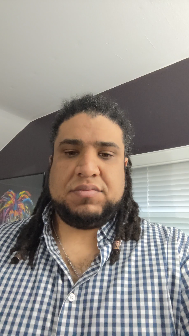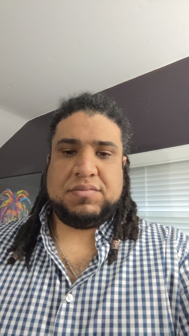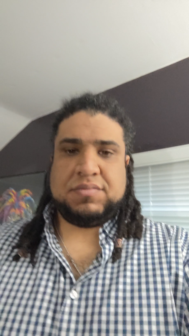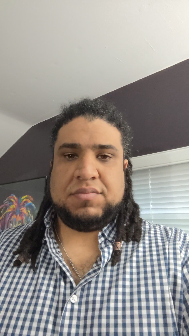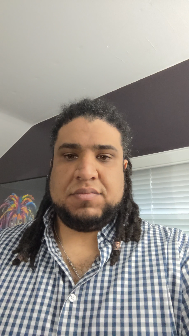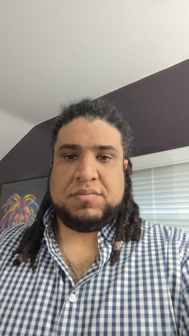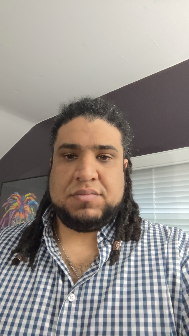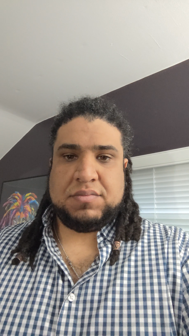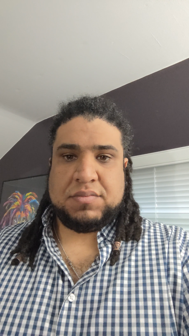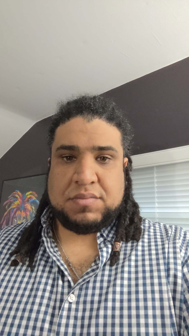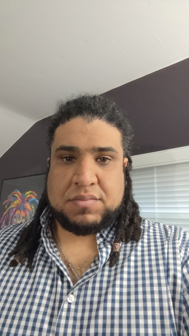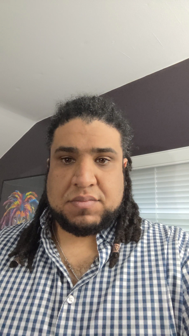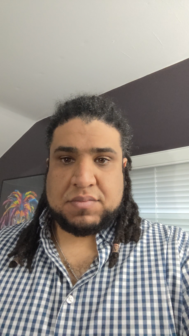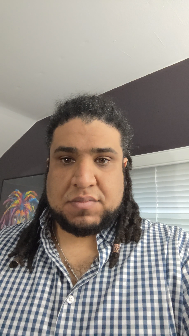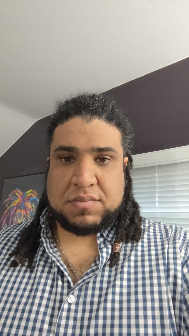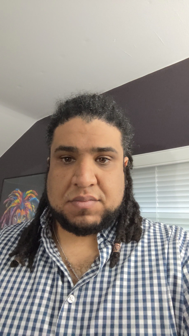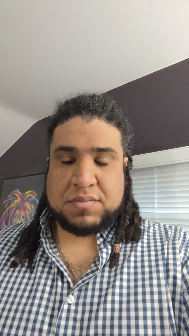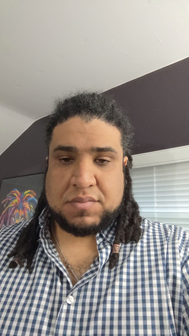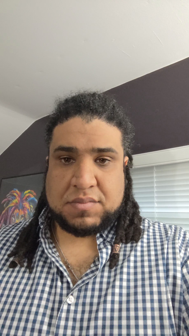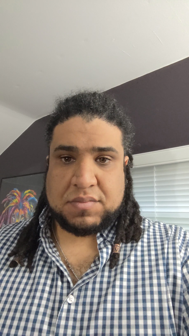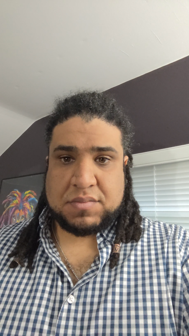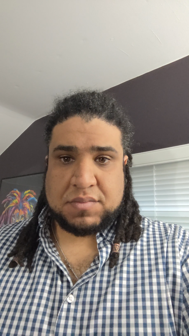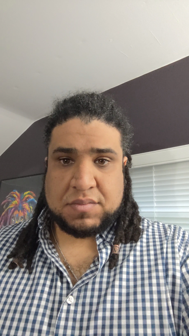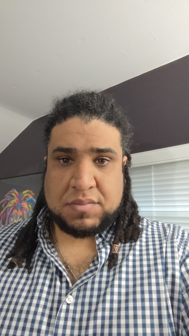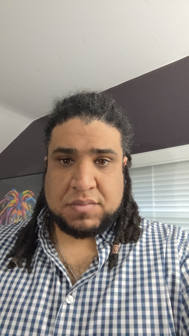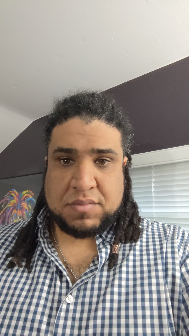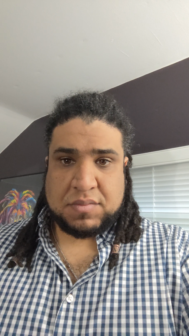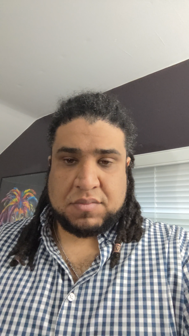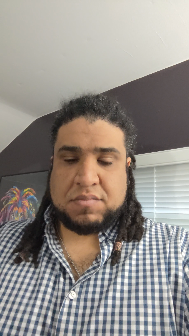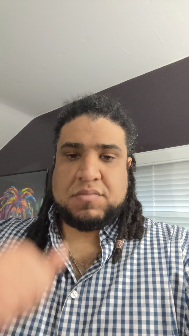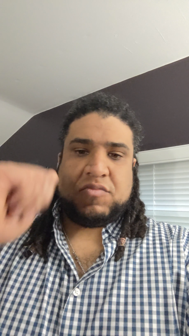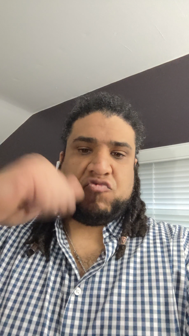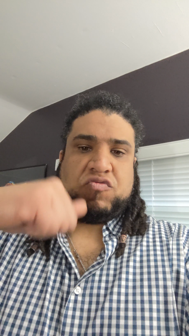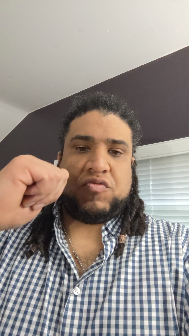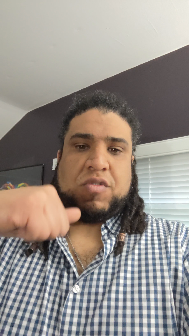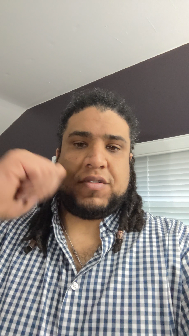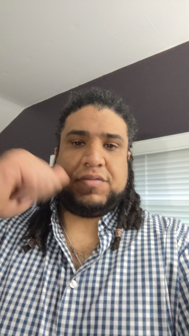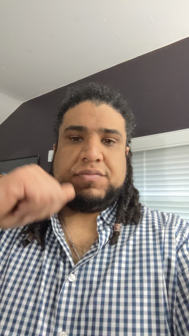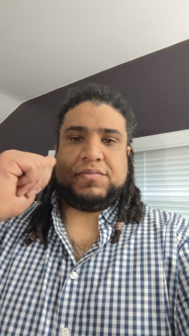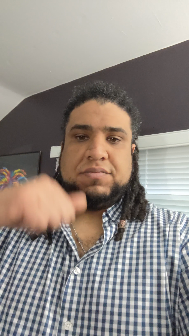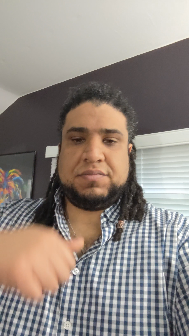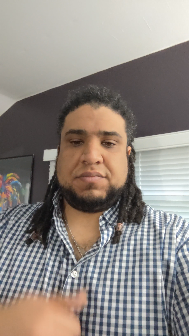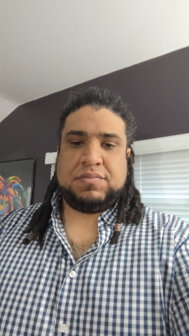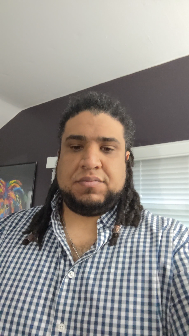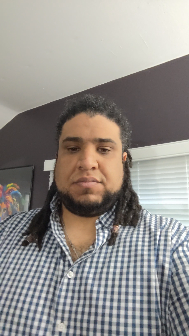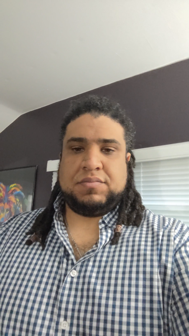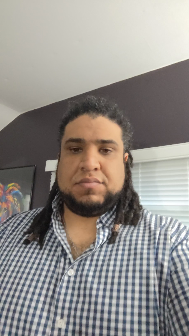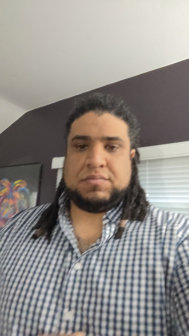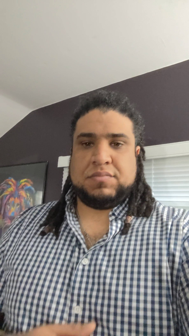rock